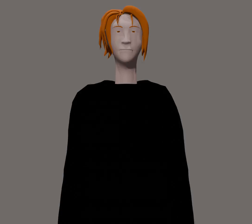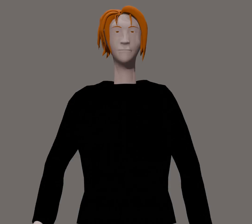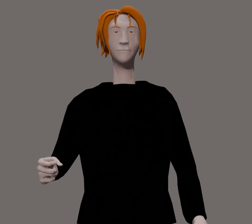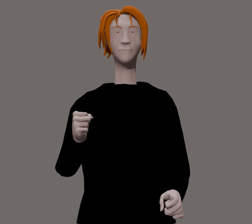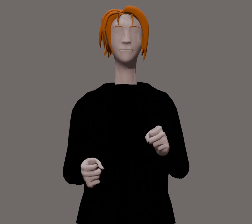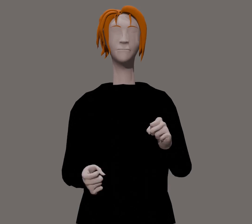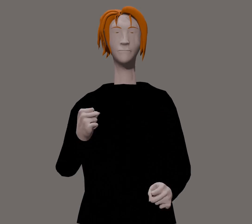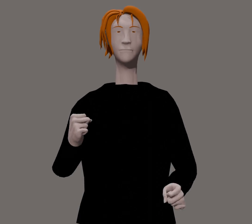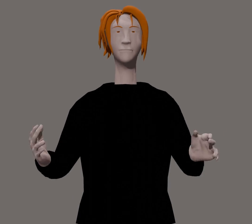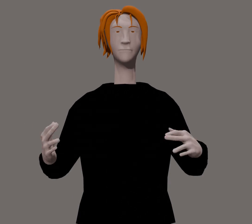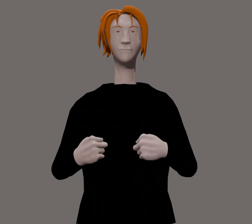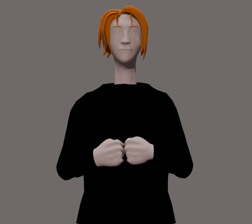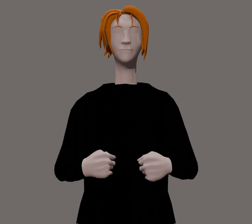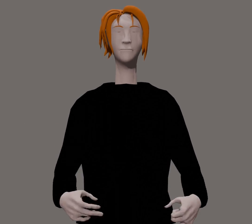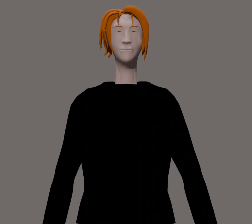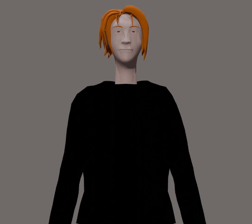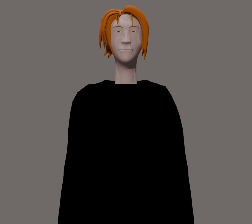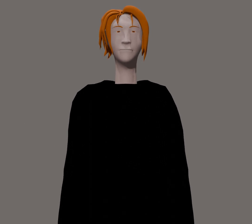Collide Car